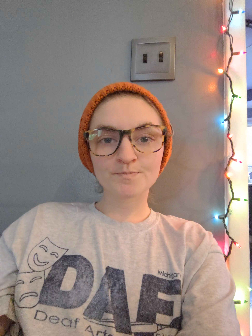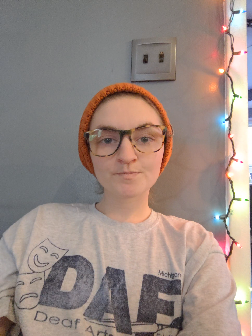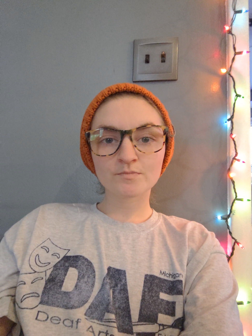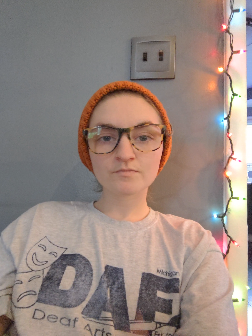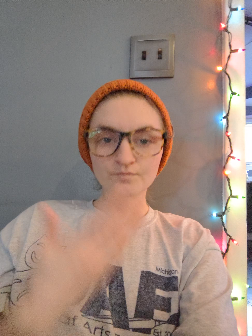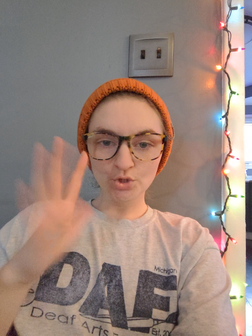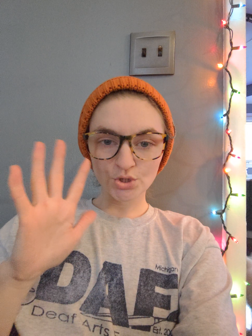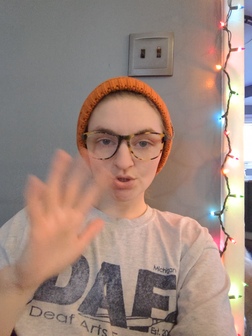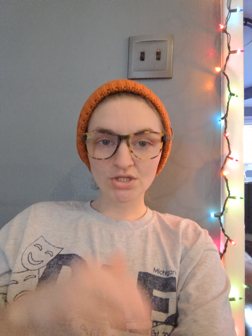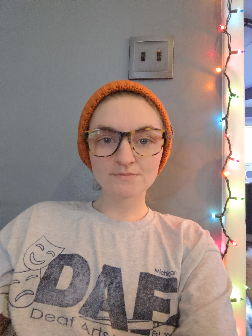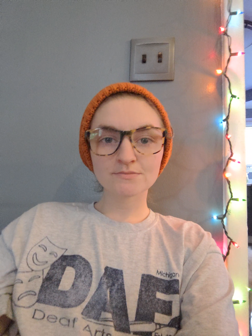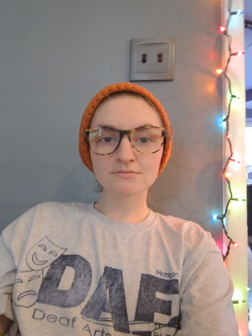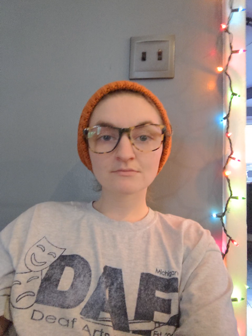finish